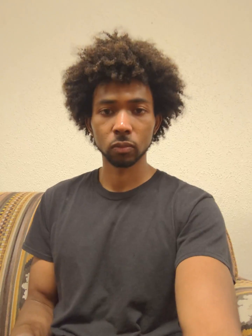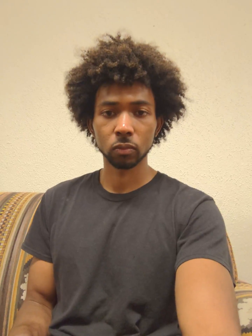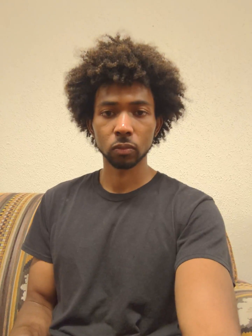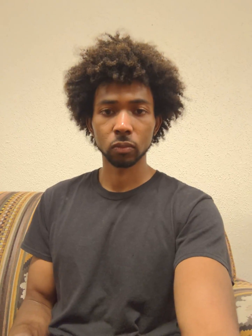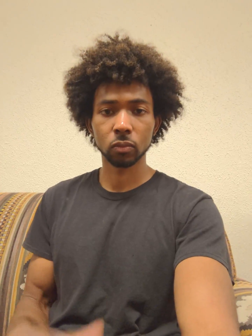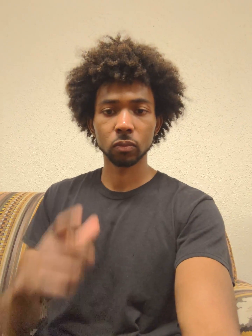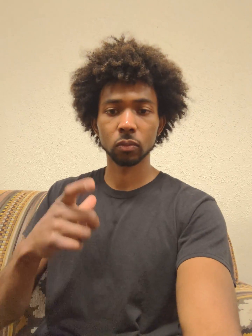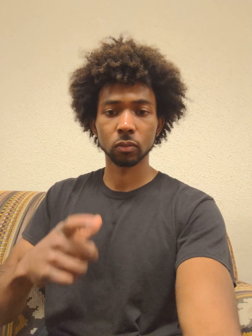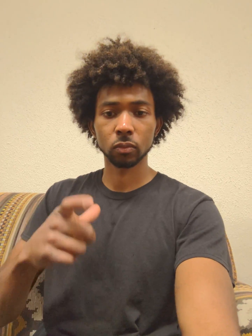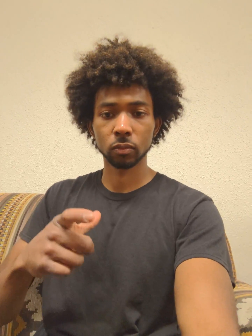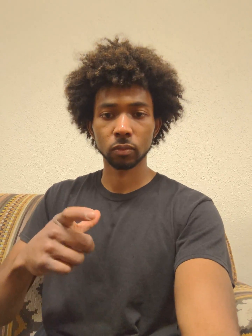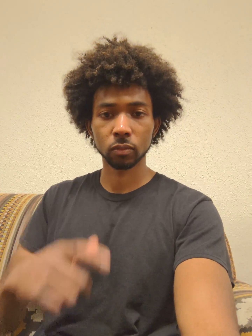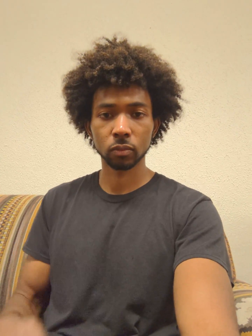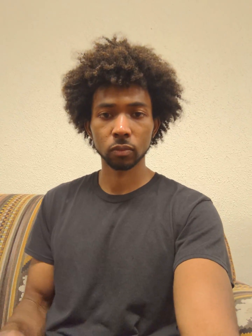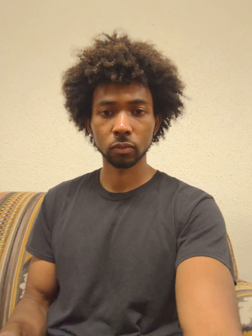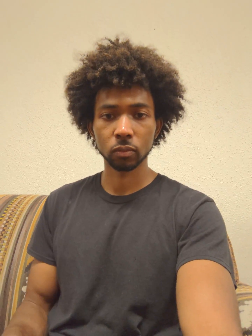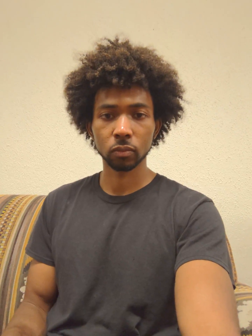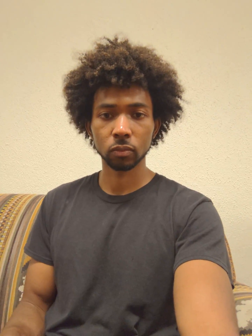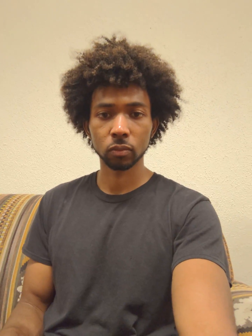plate